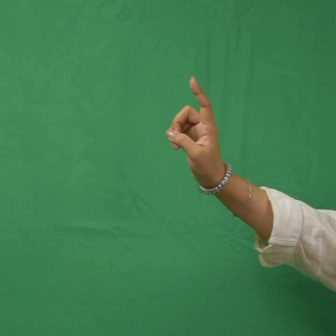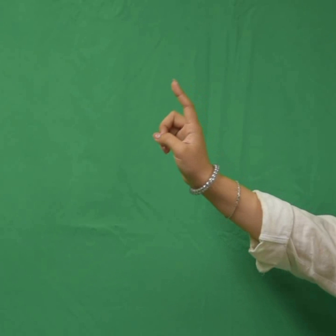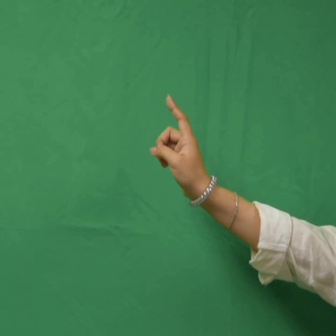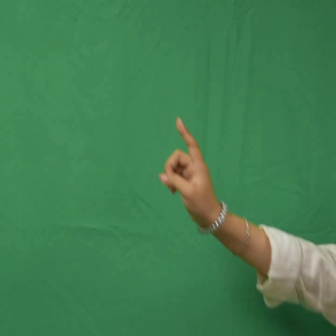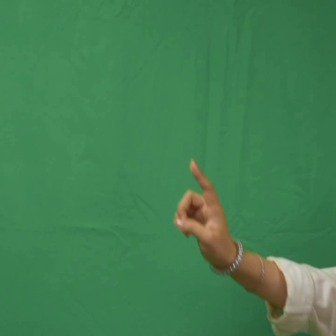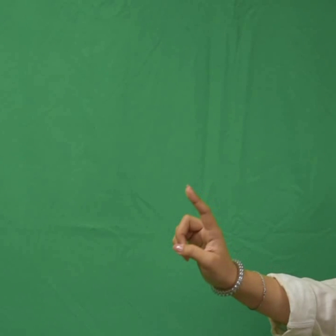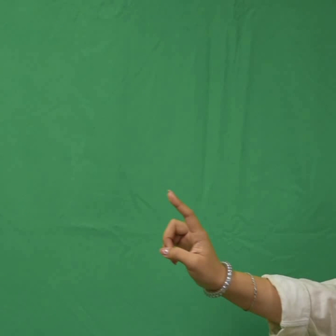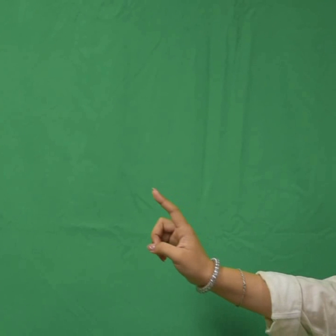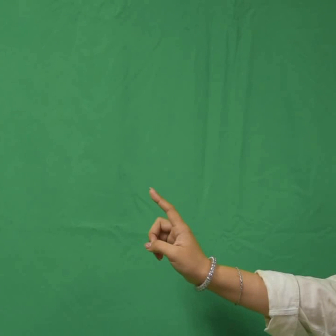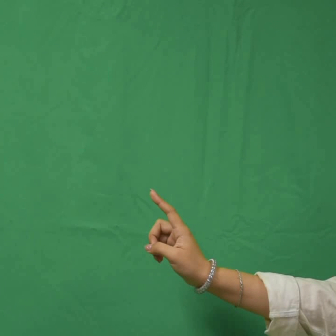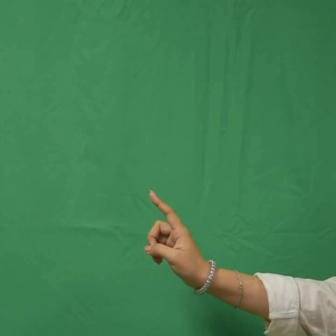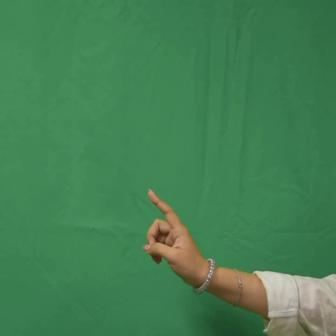Z